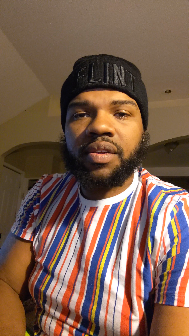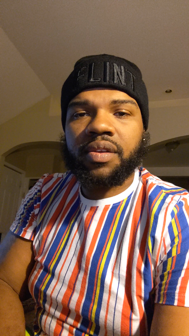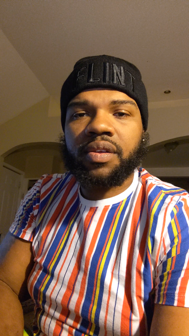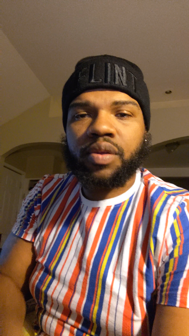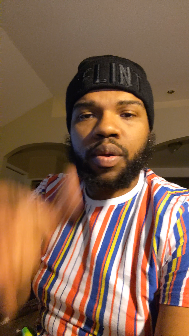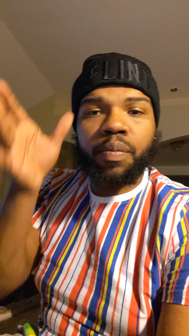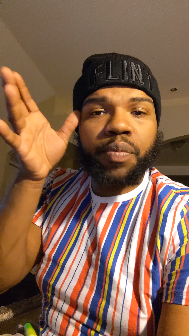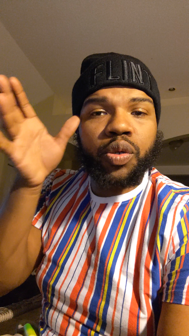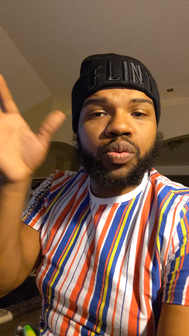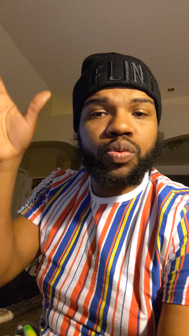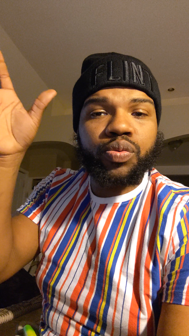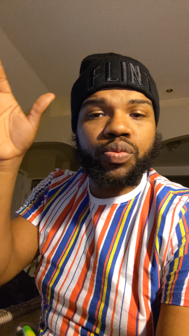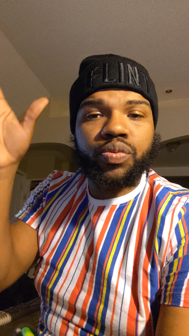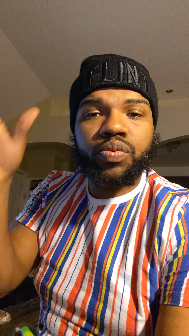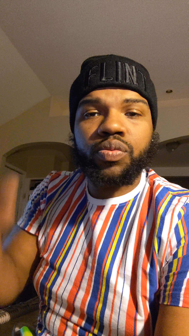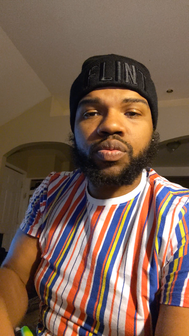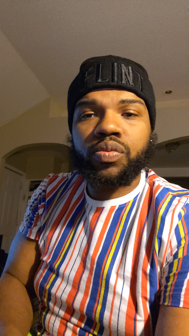moose